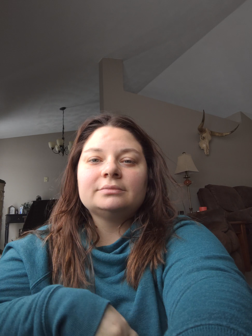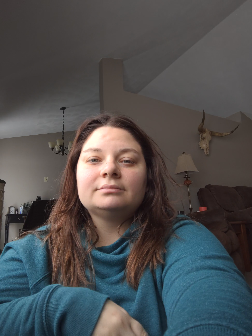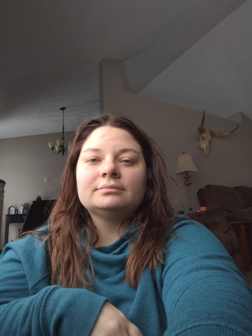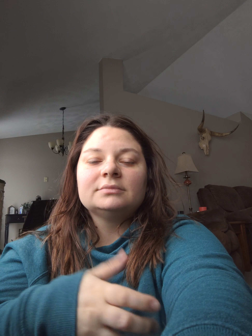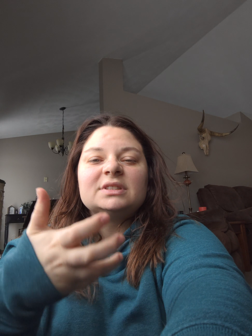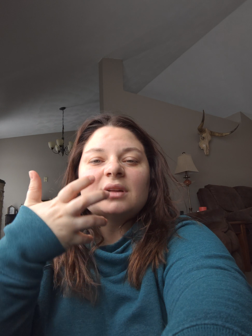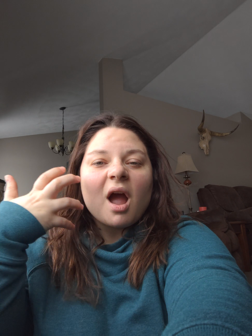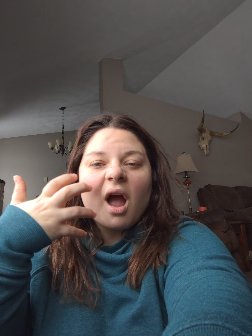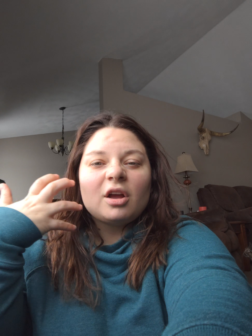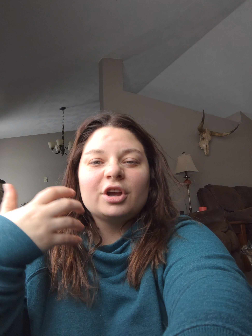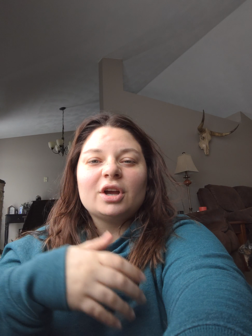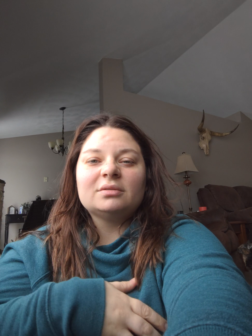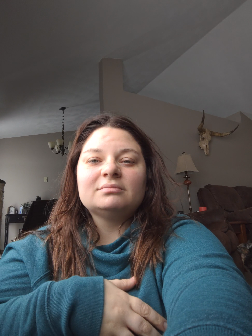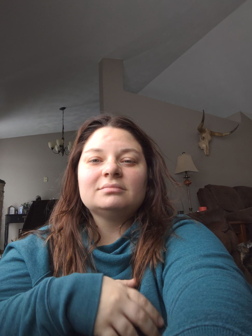tiger